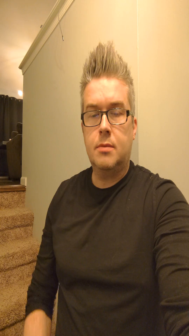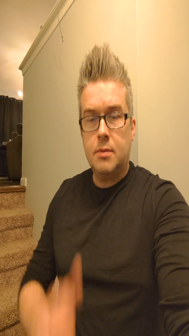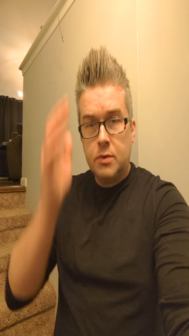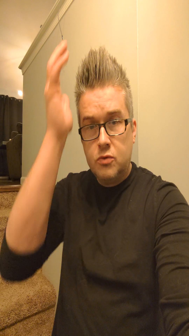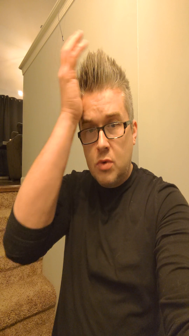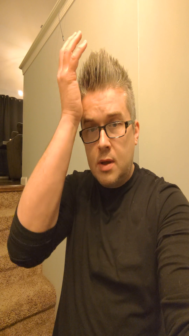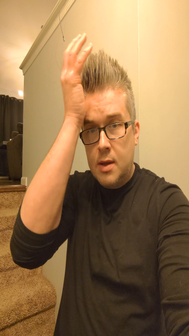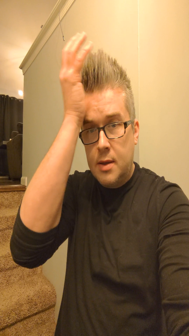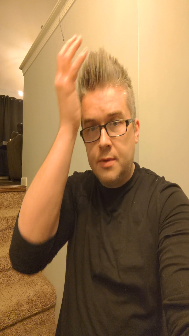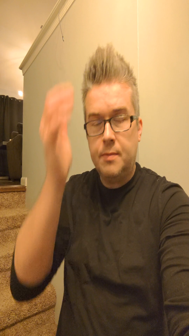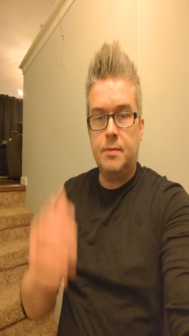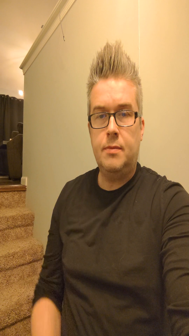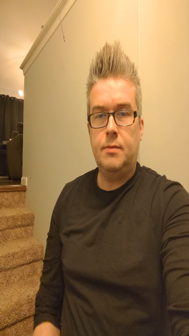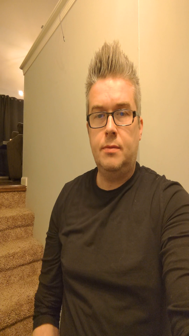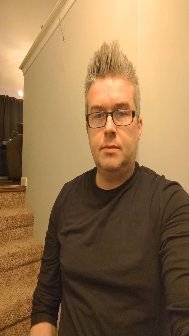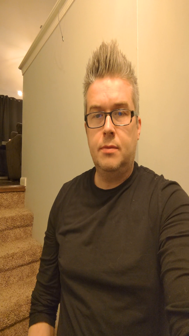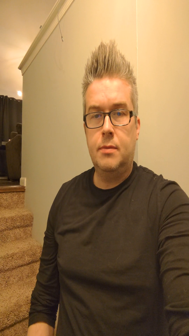garbage